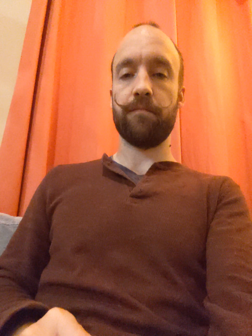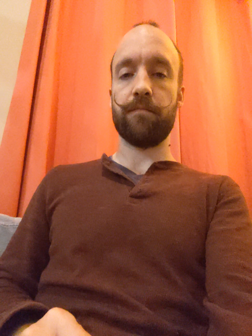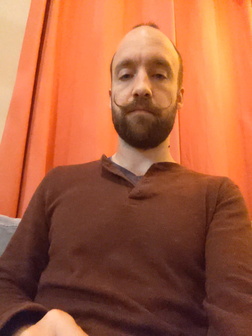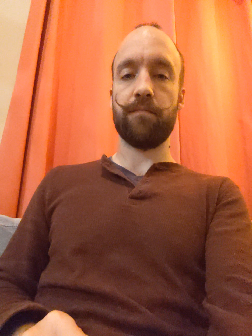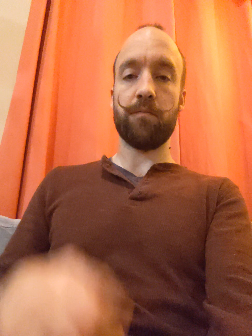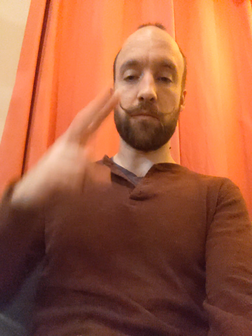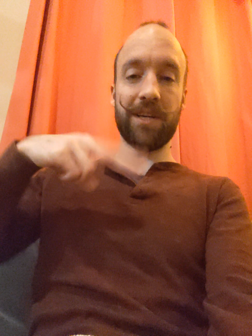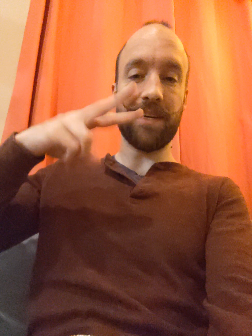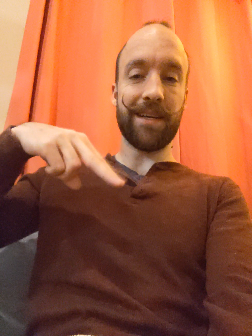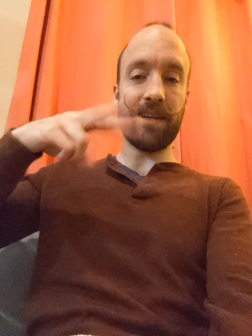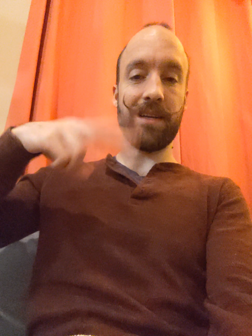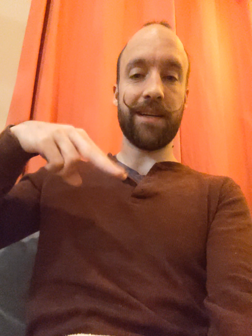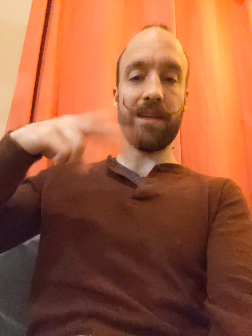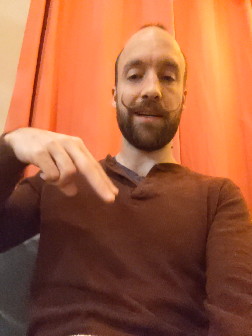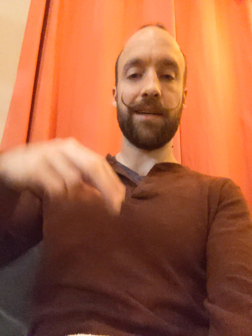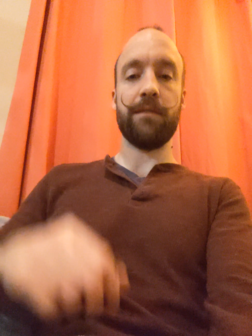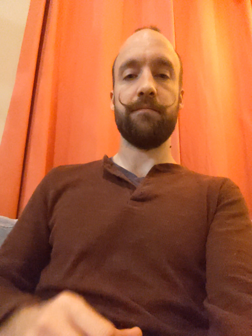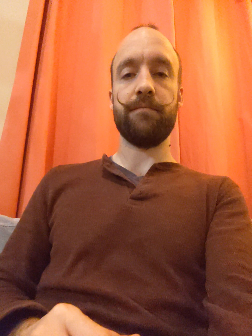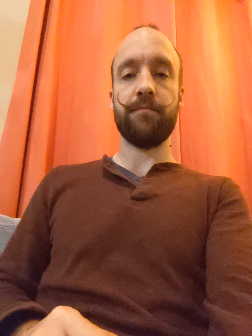read